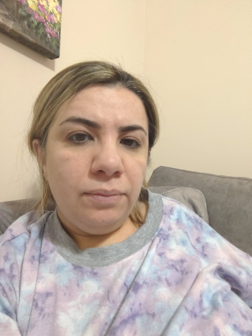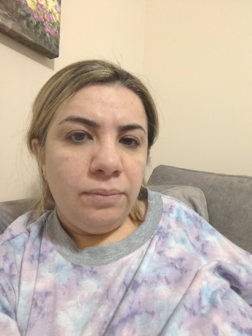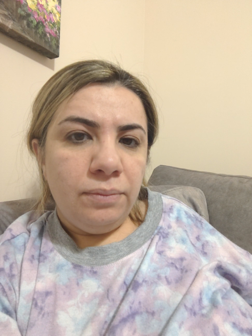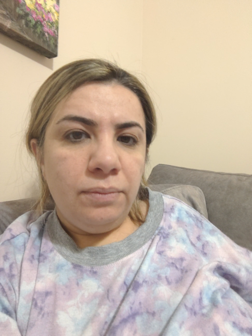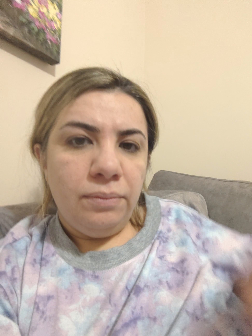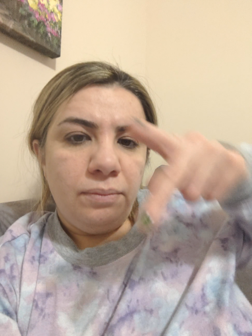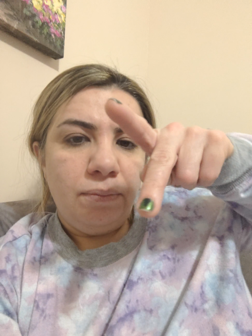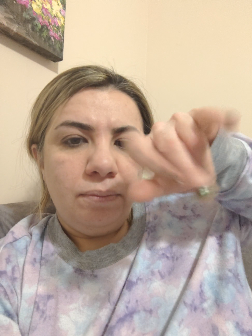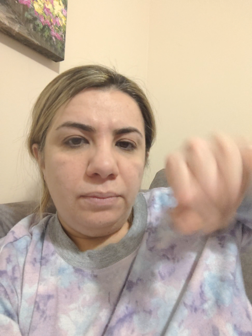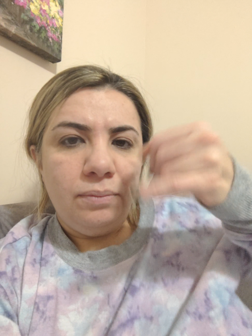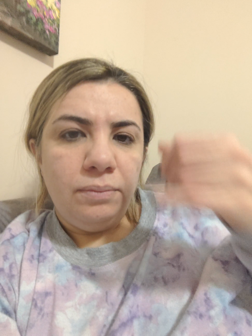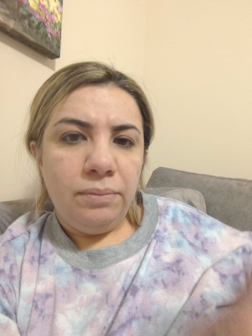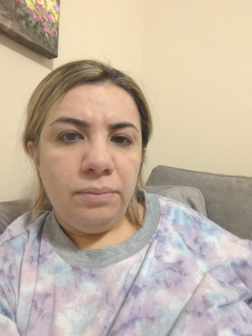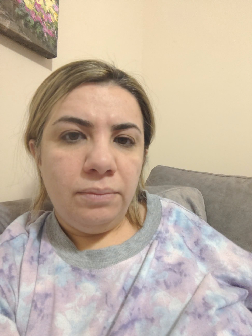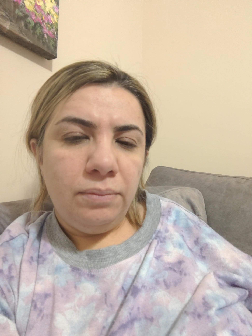pajamas